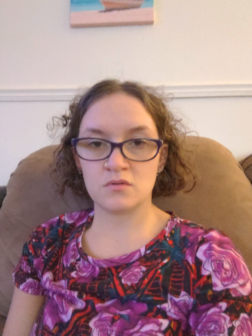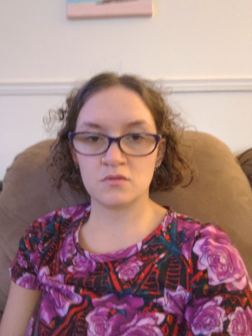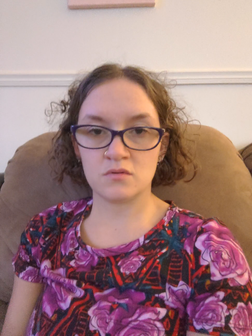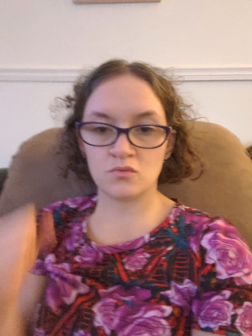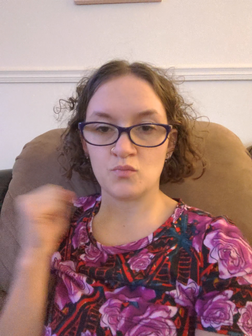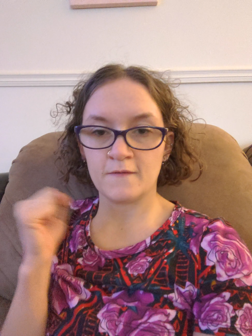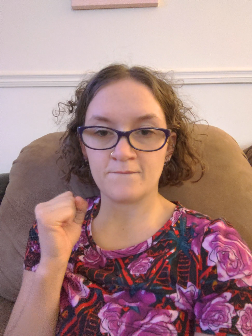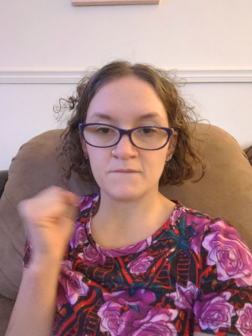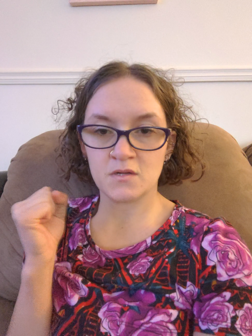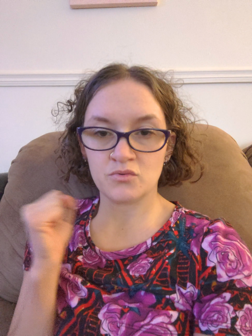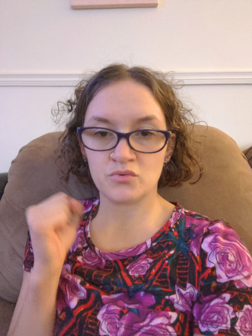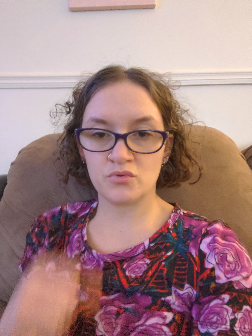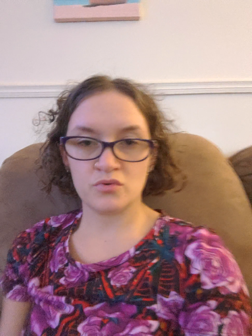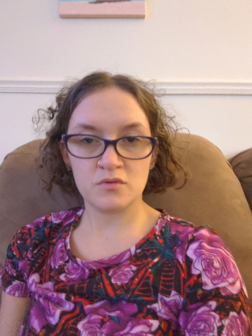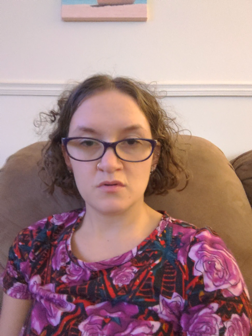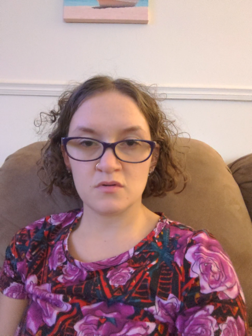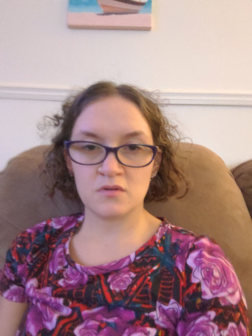refrigerator